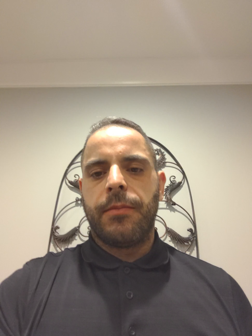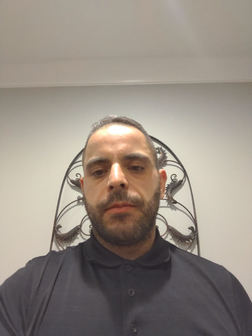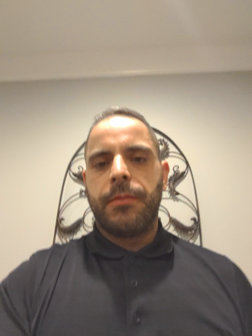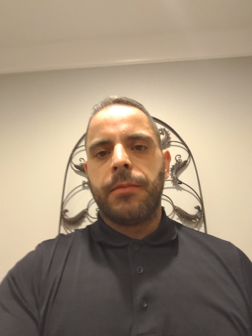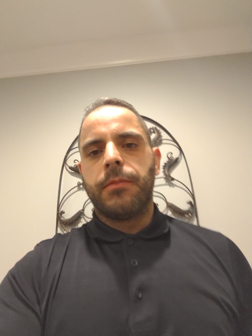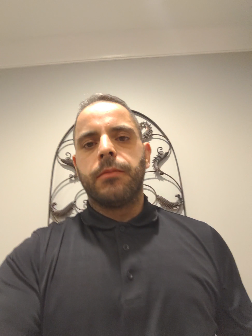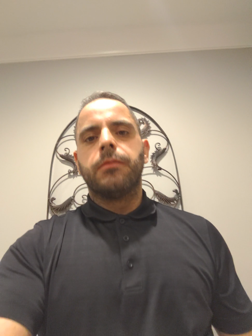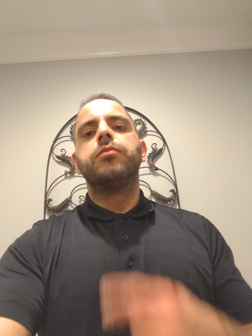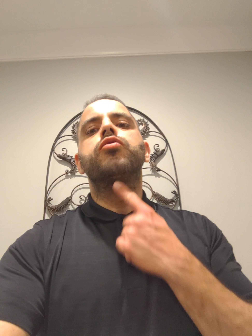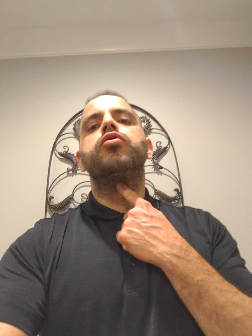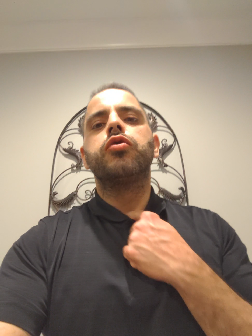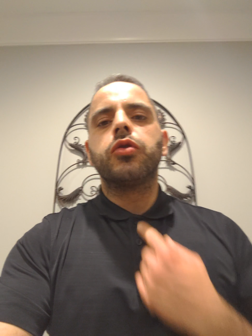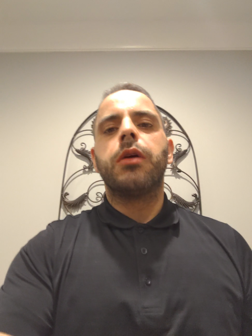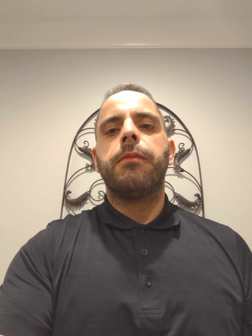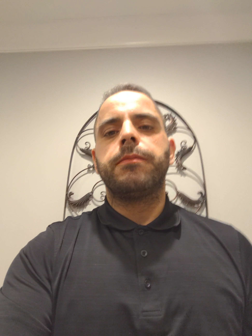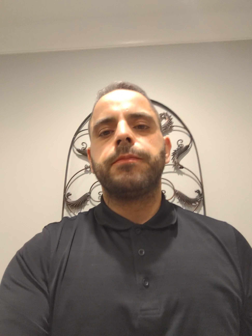thirsty